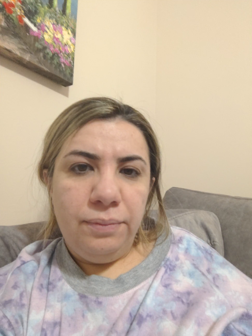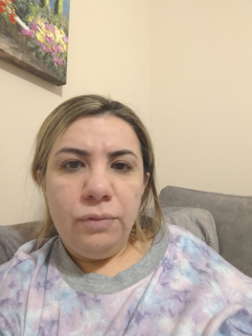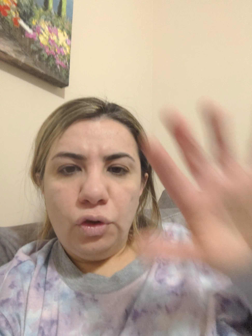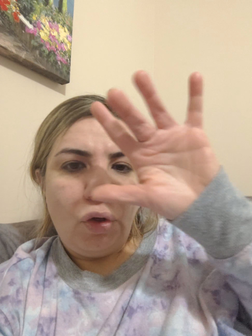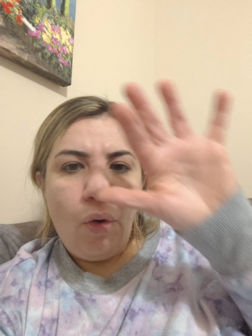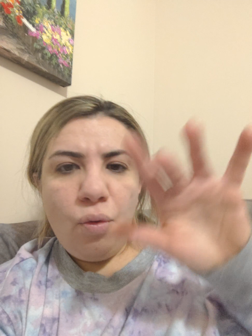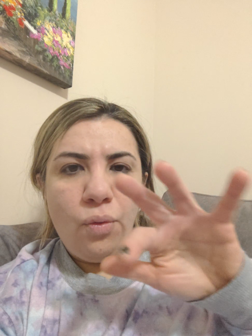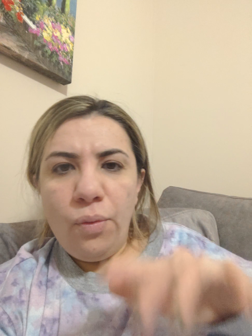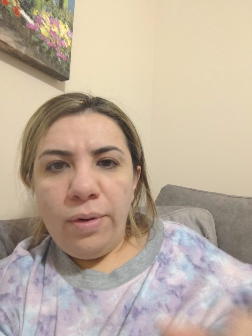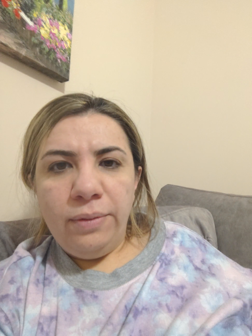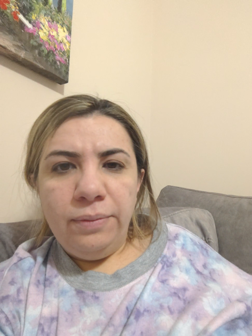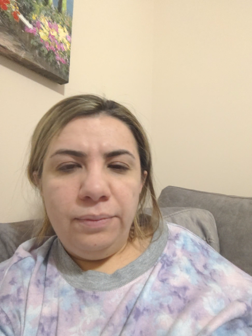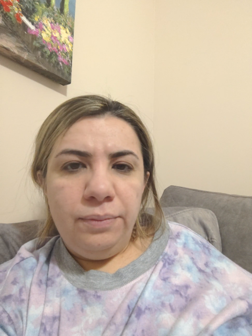snow